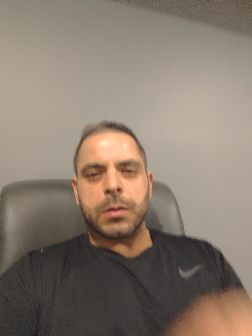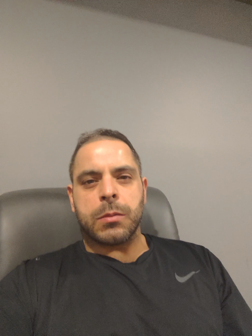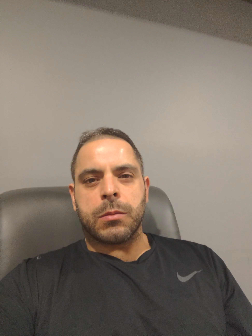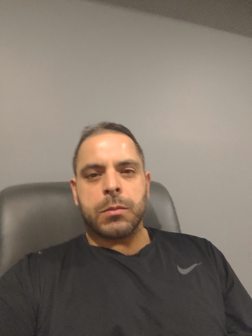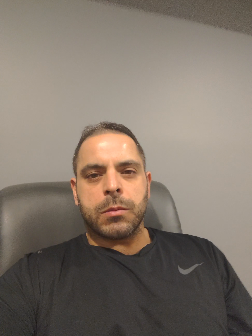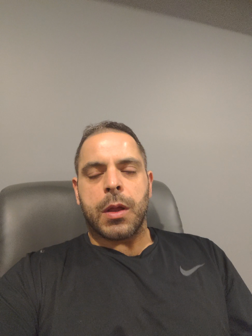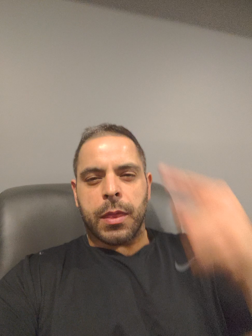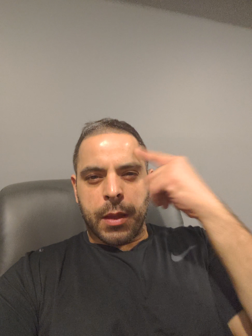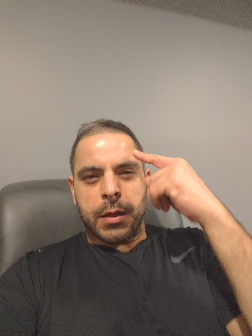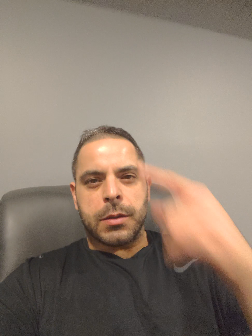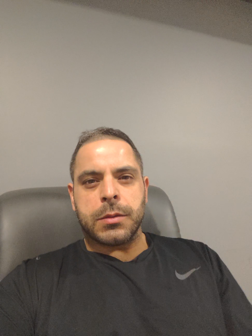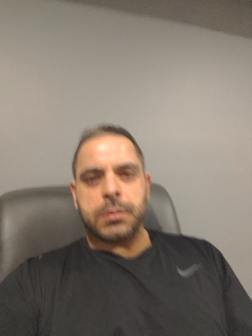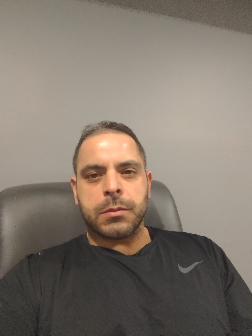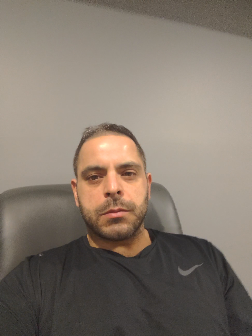think